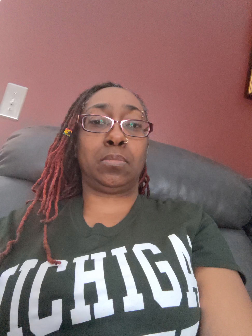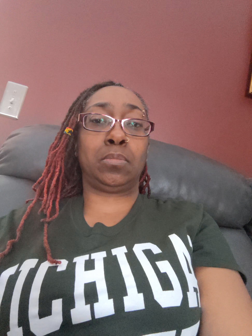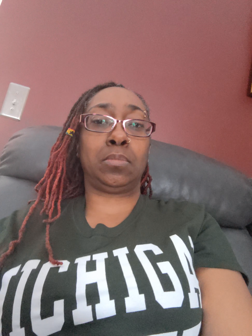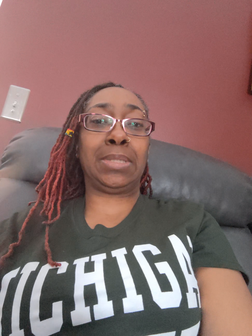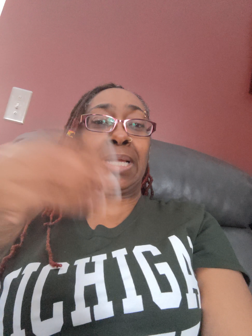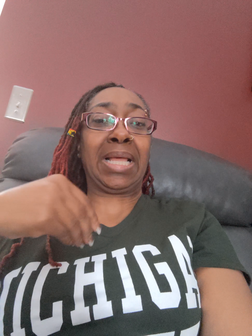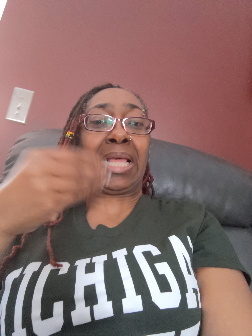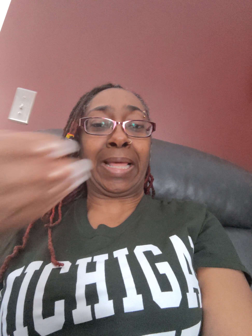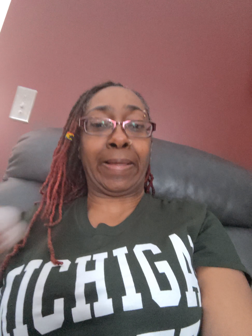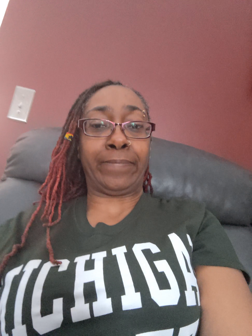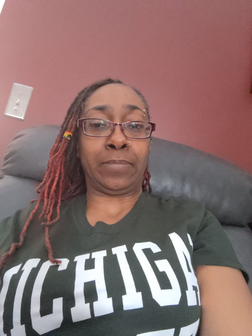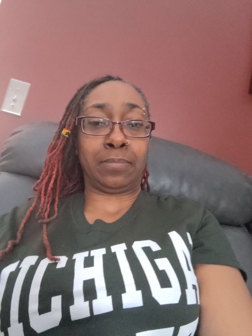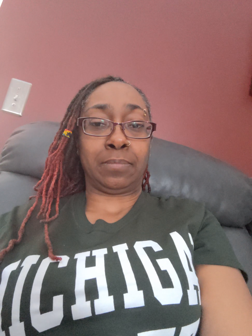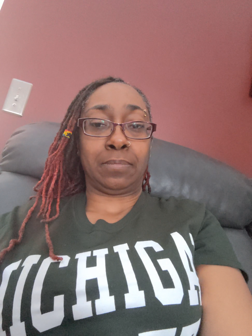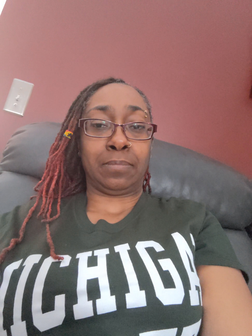give